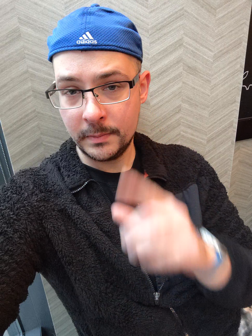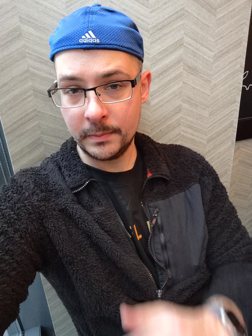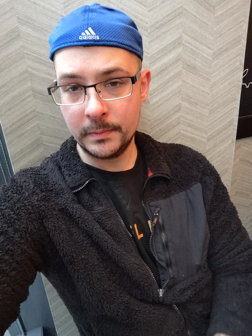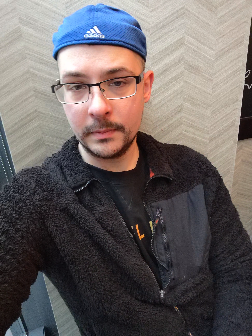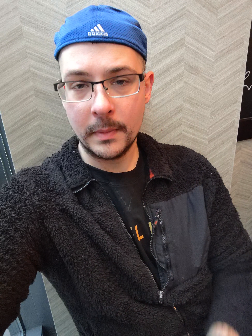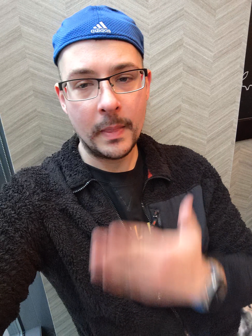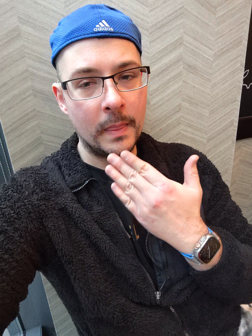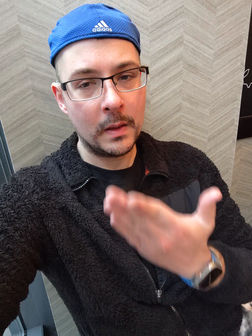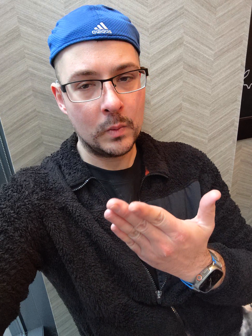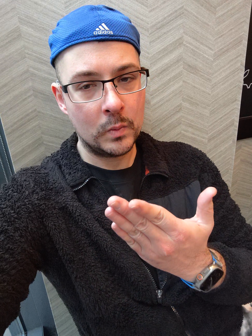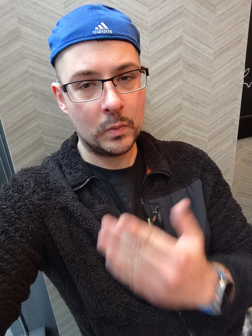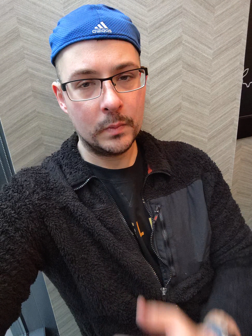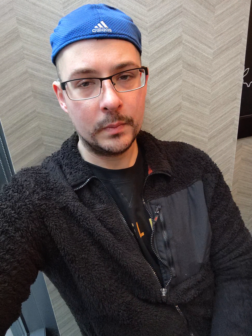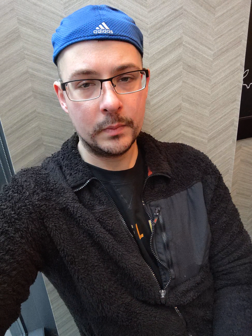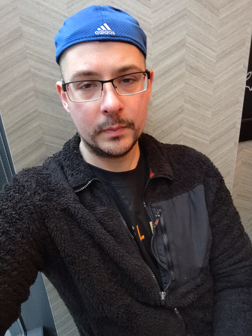thank you